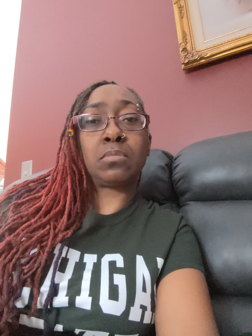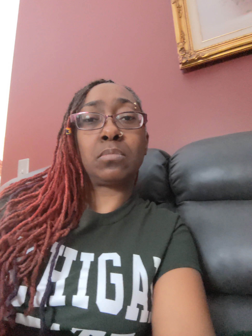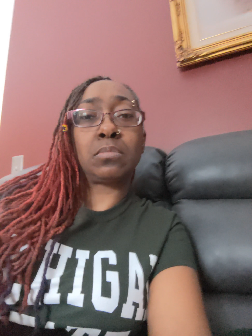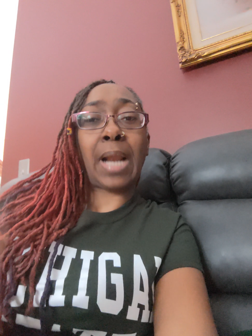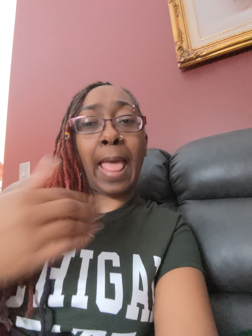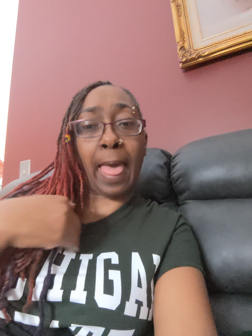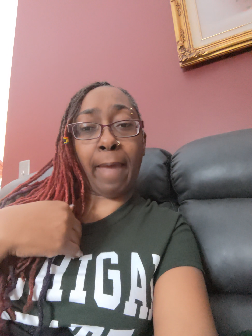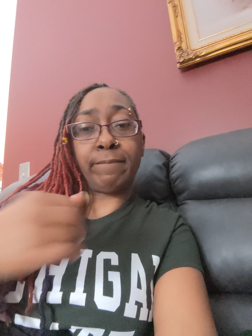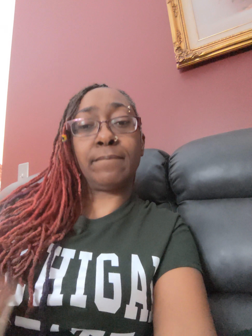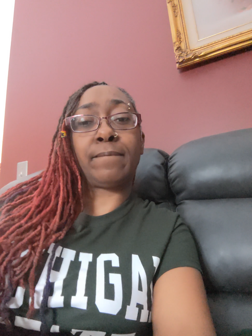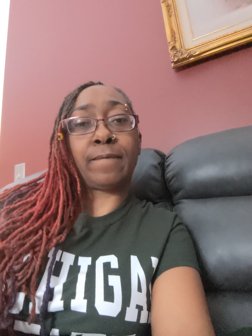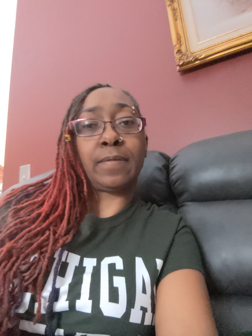have